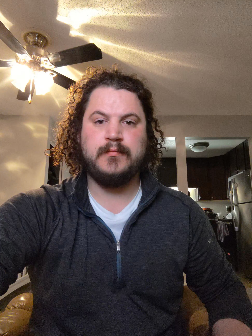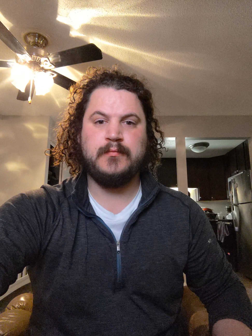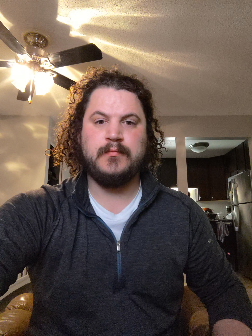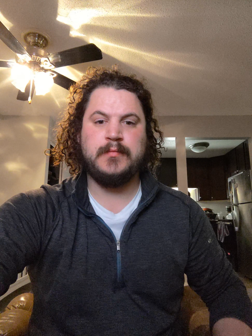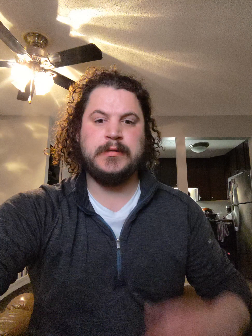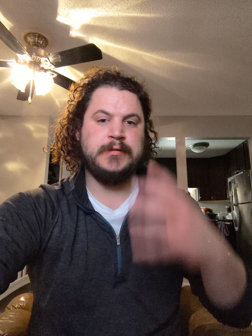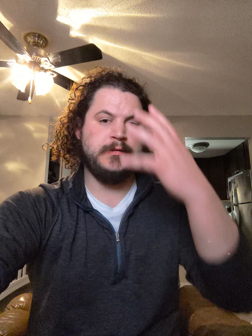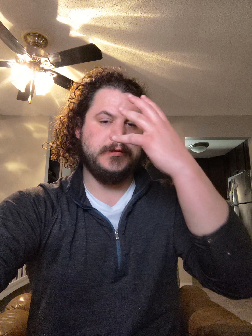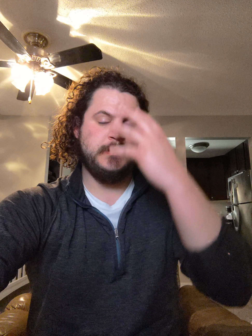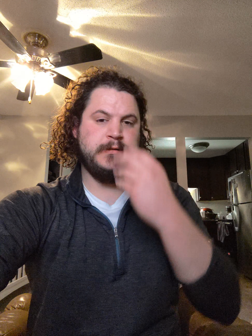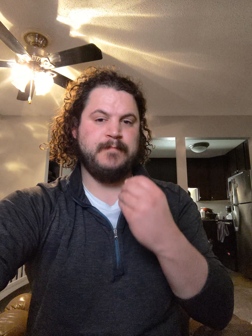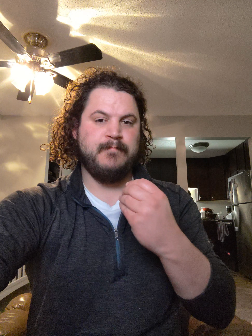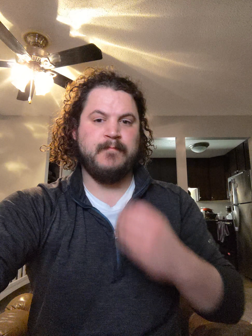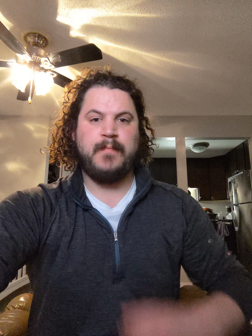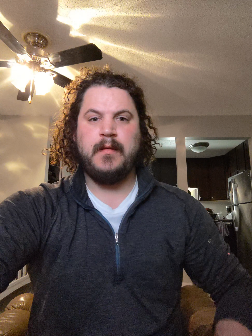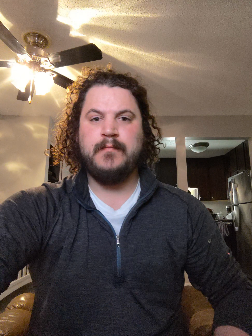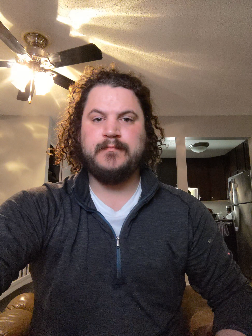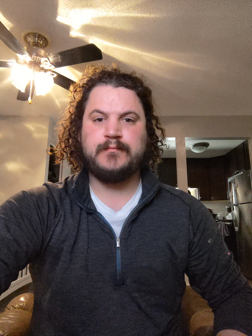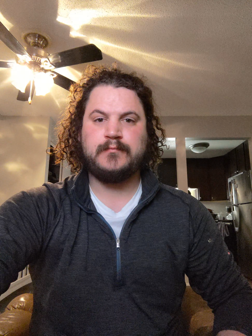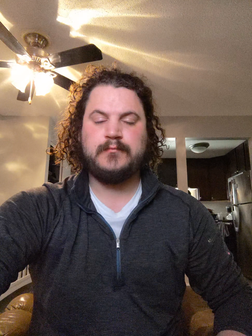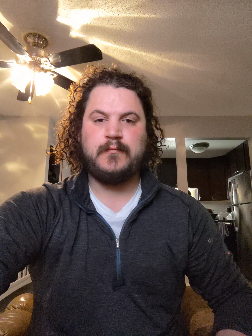sleep